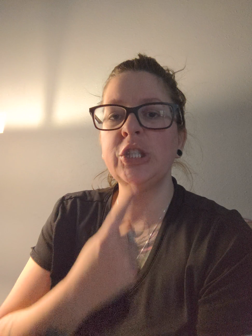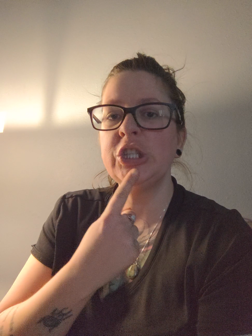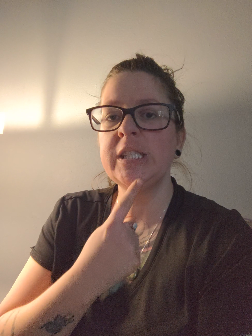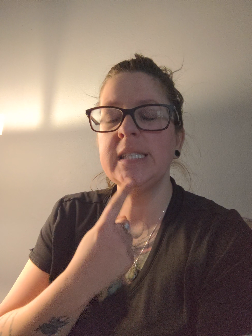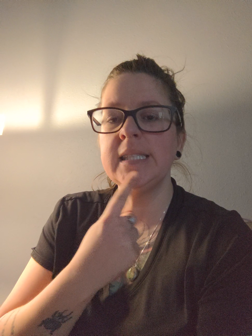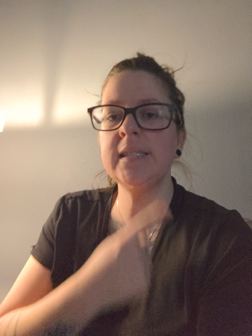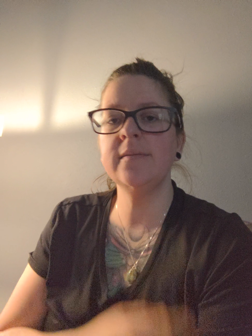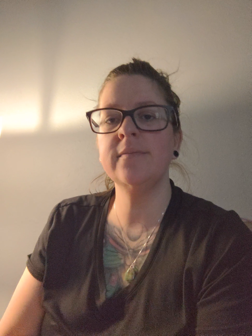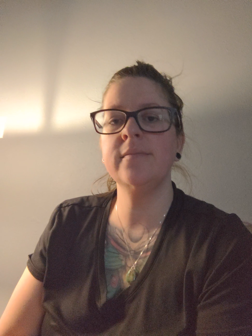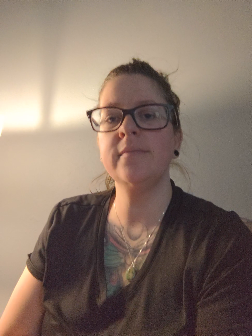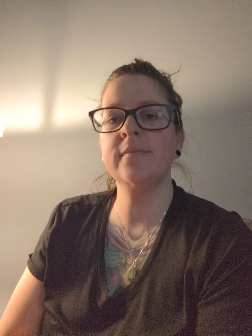chin